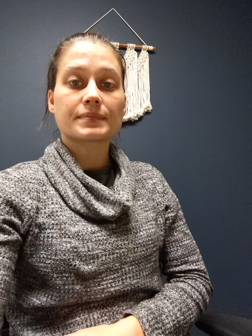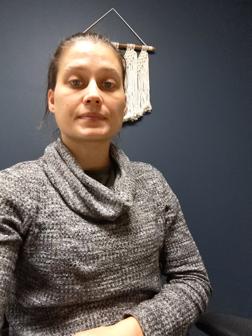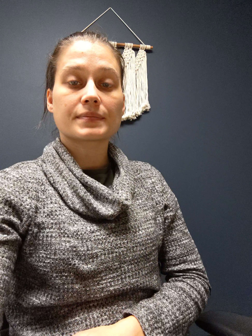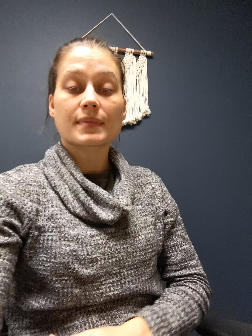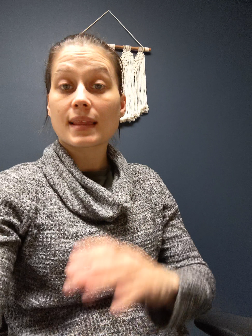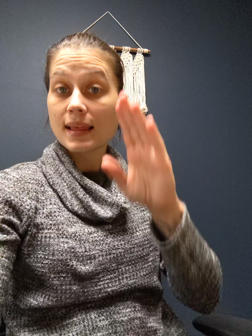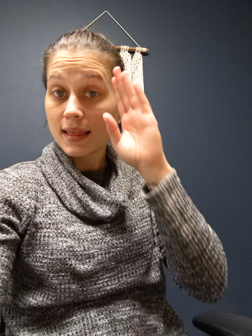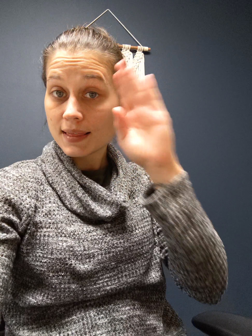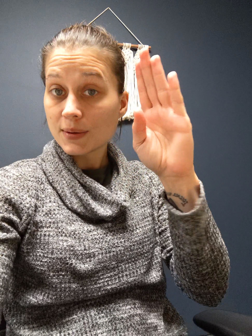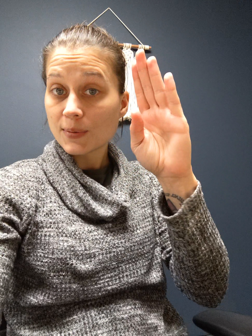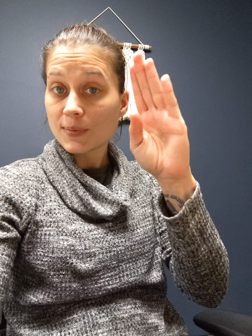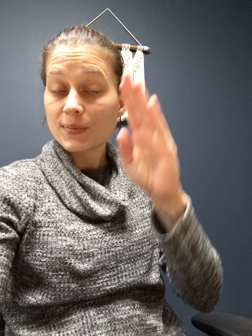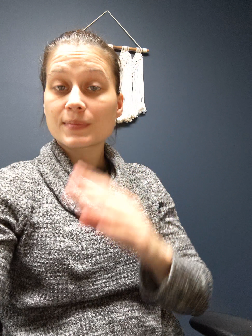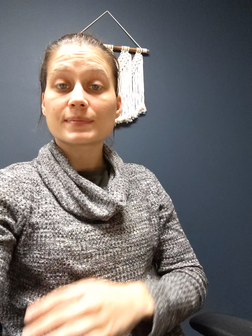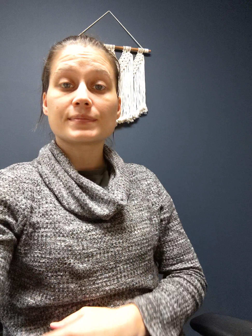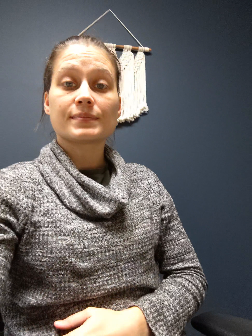hello